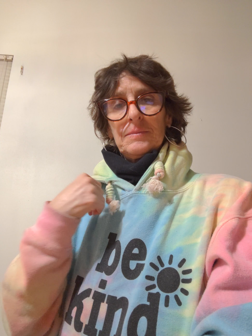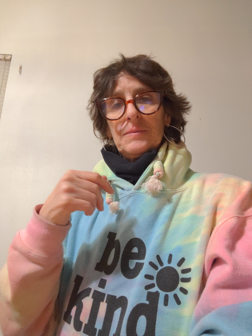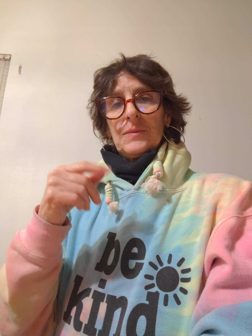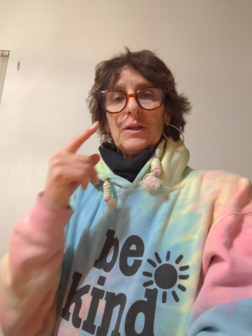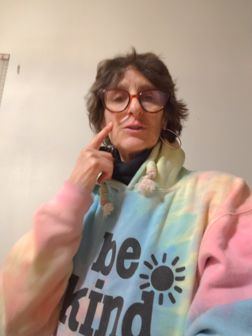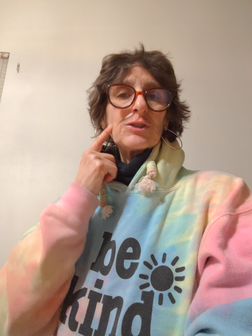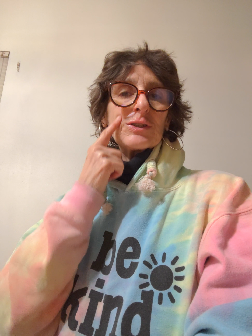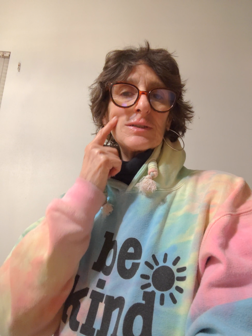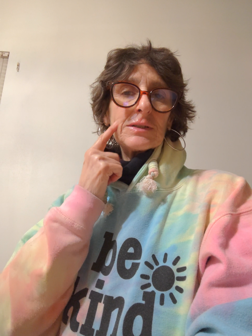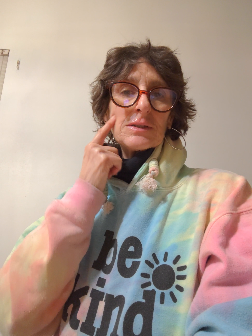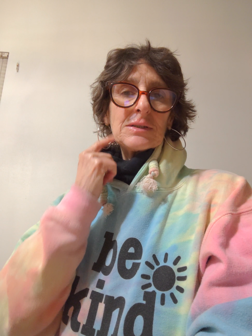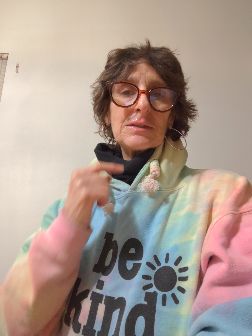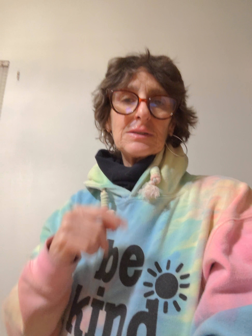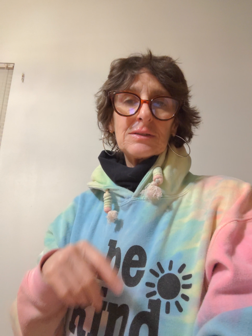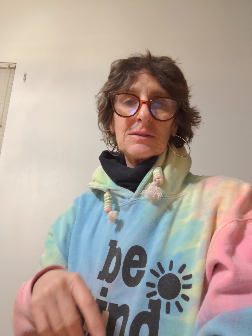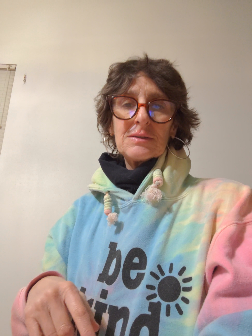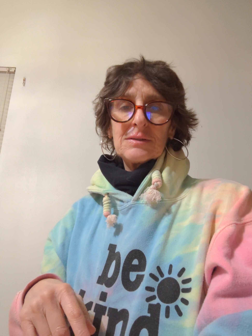cheek